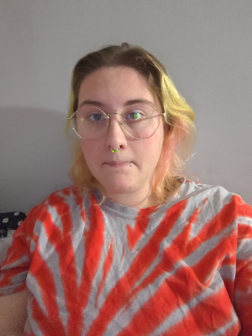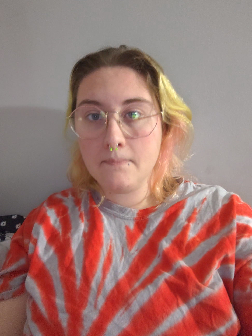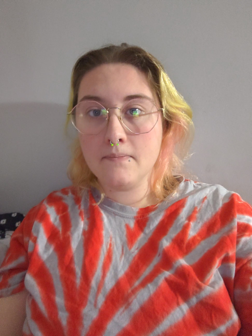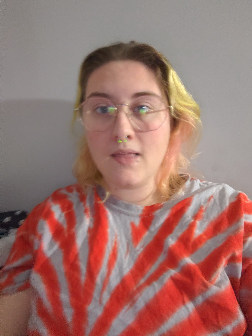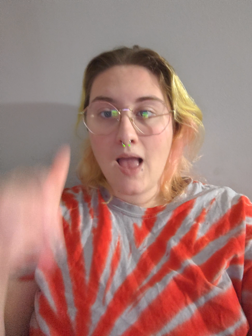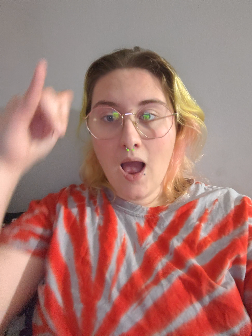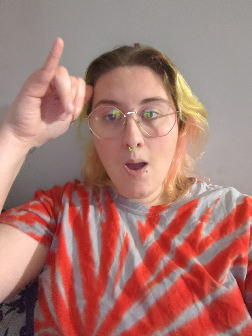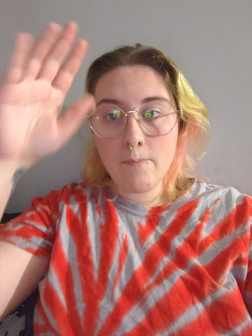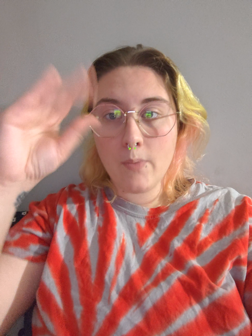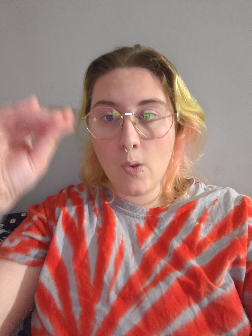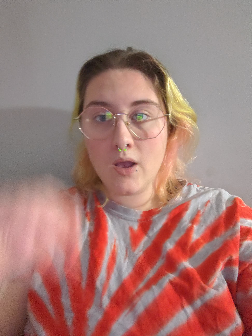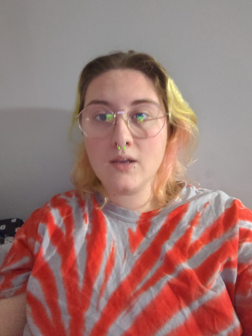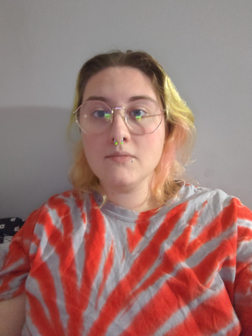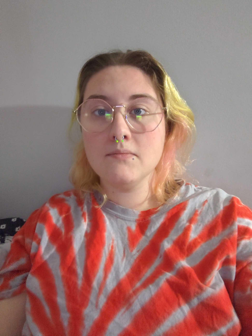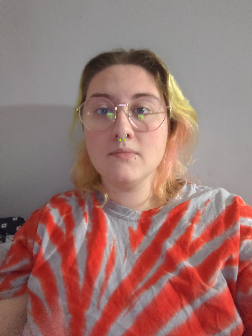cowboy